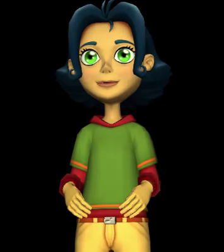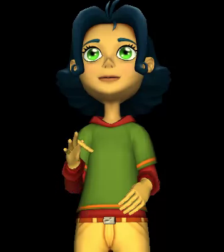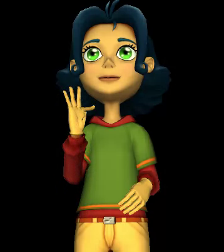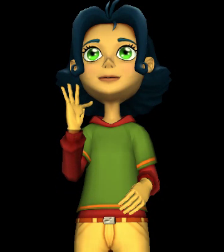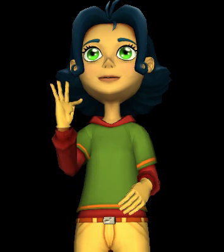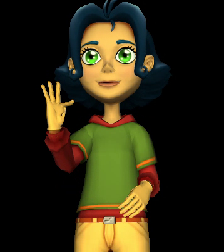فرنسا